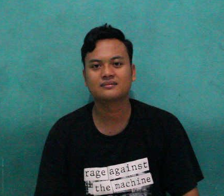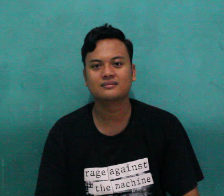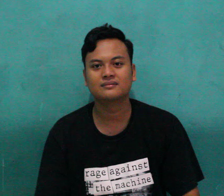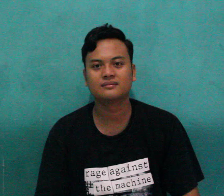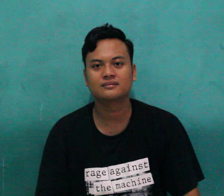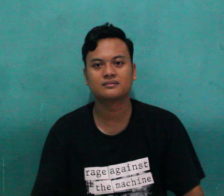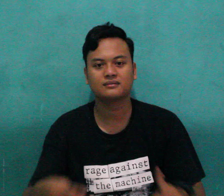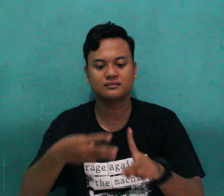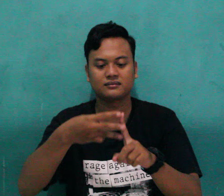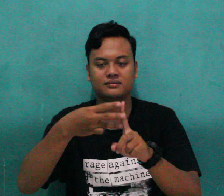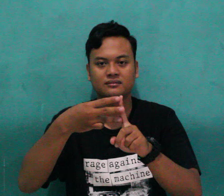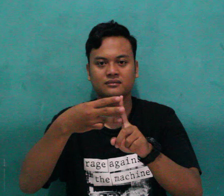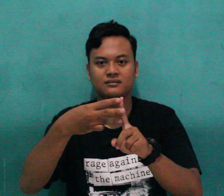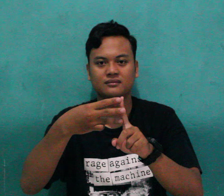B